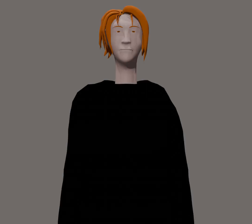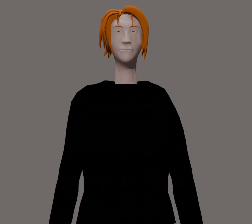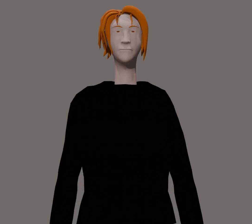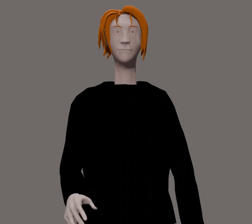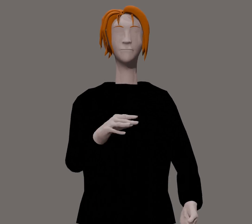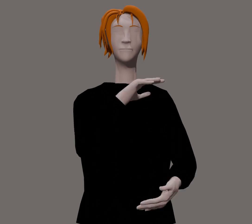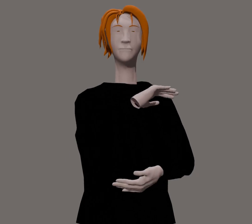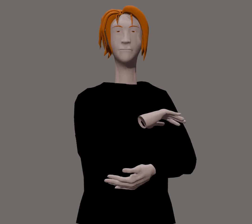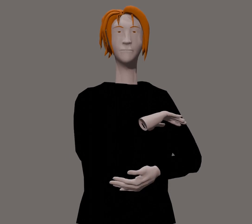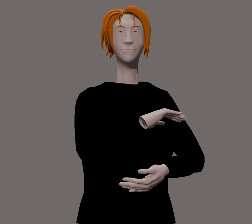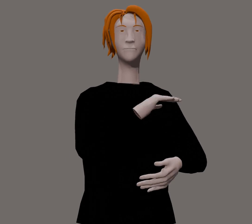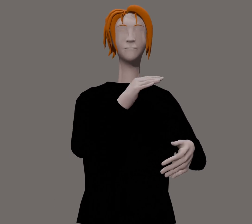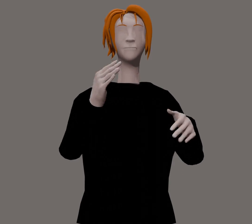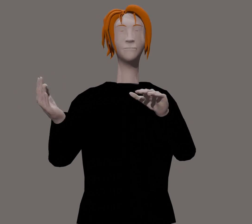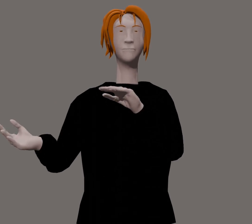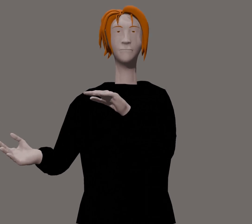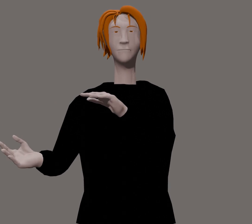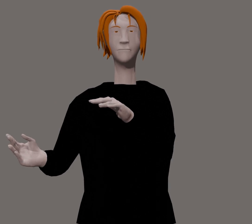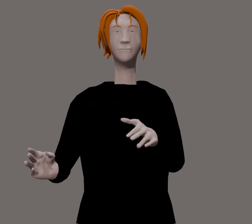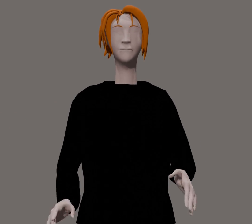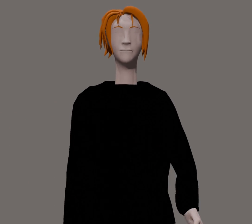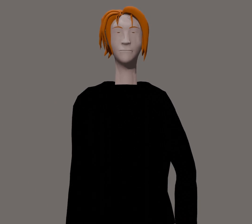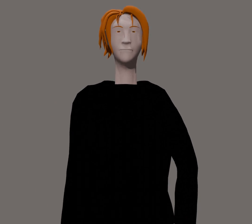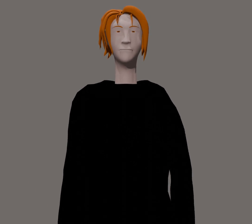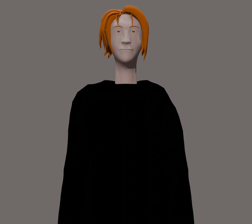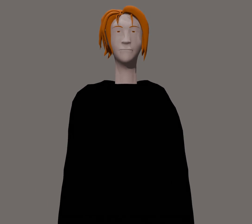Chaos